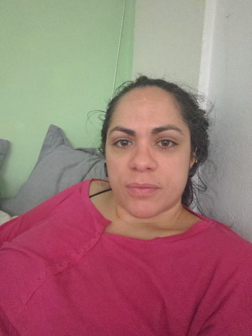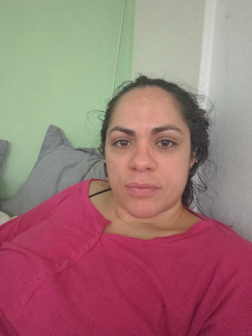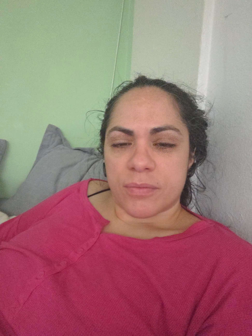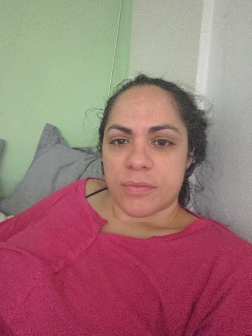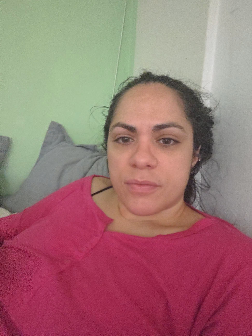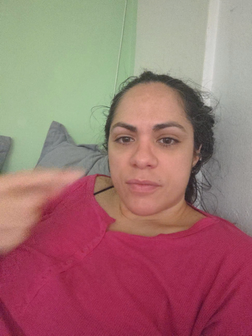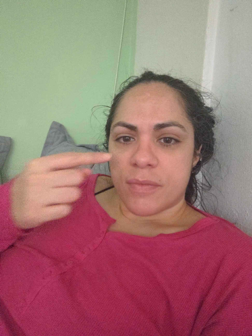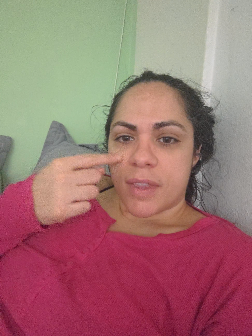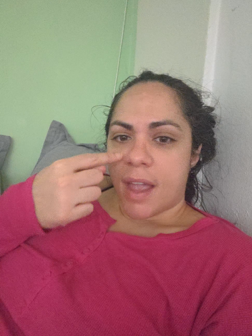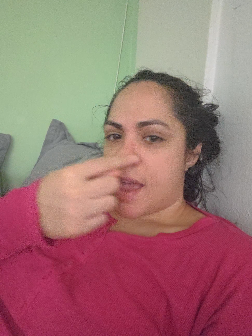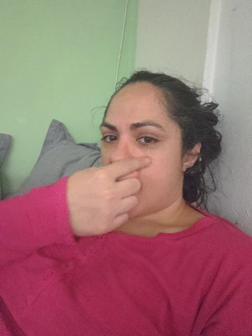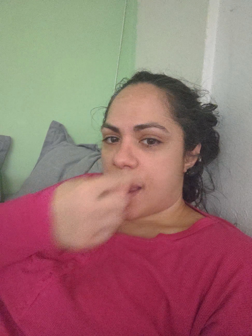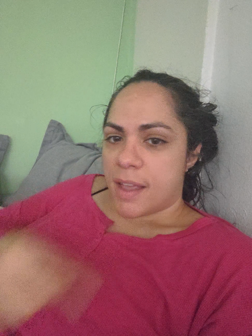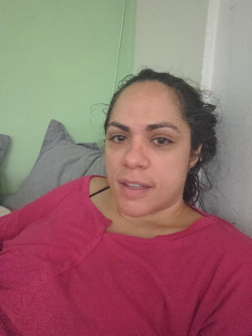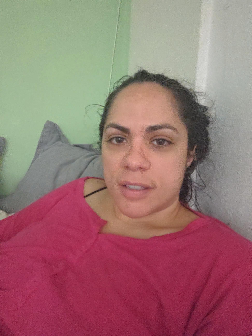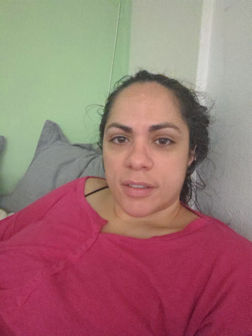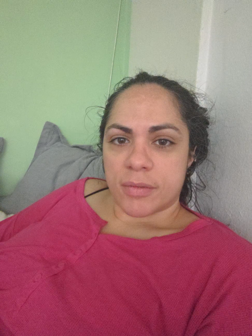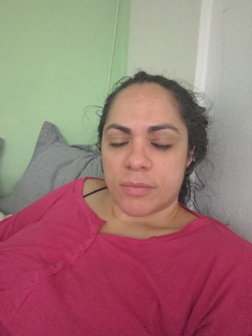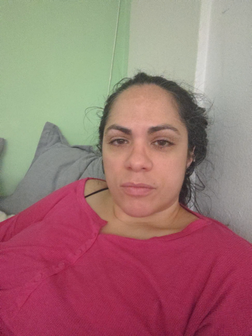eye